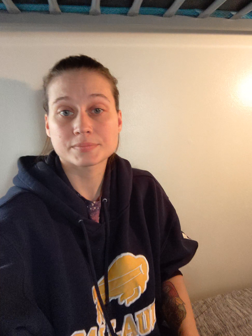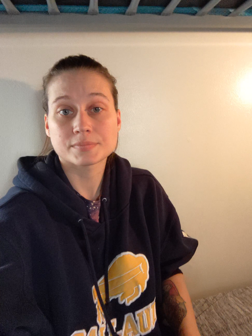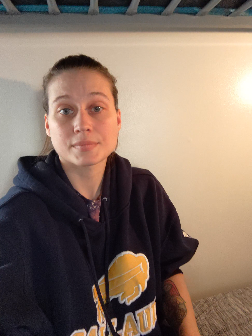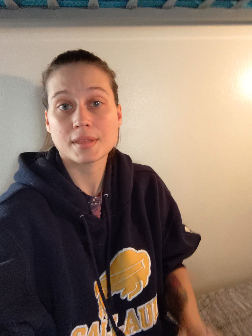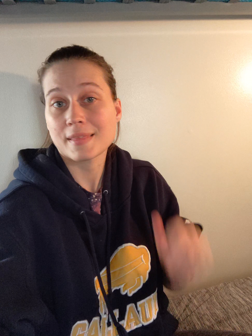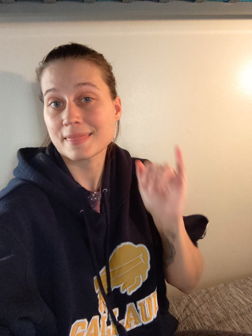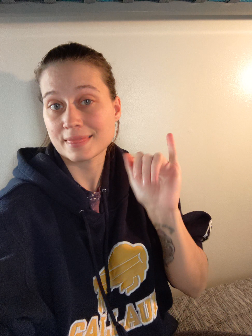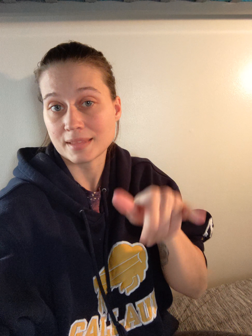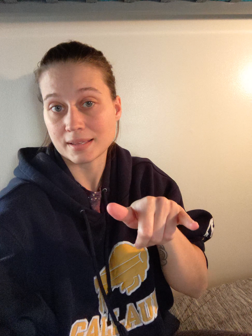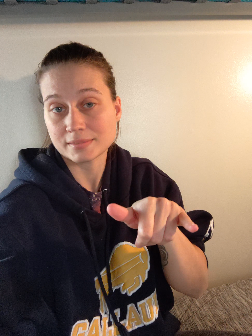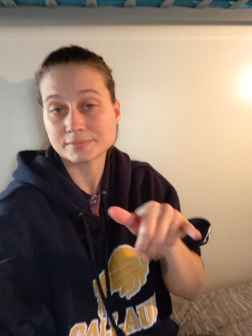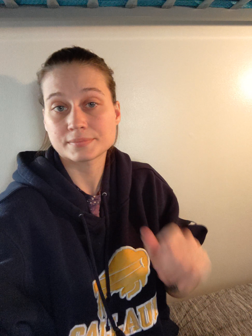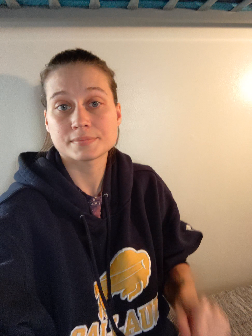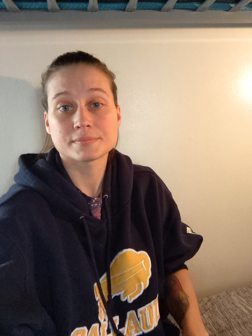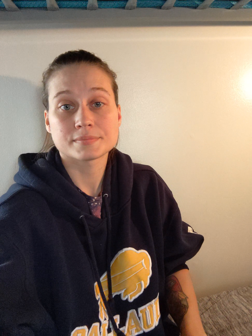that